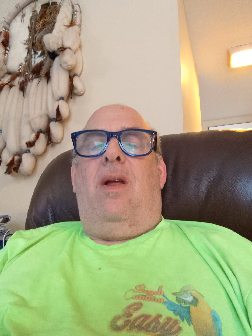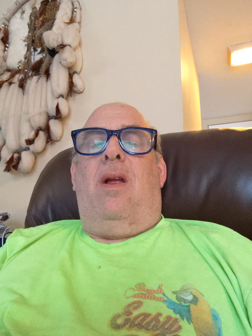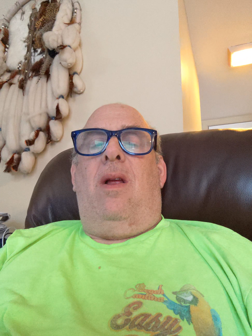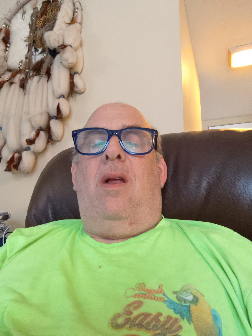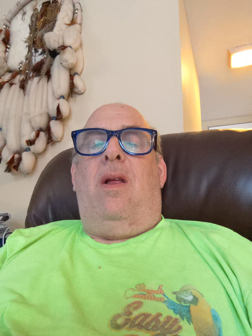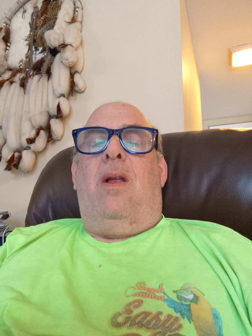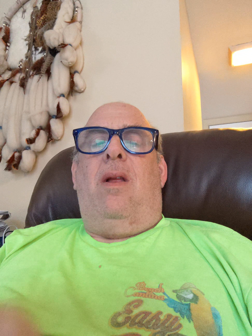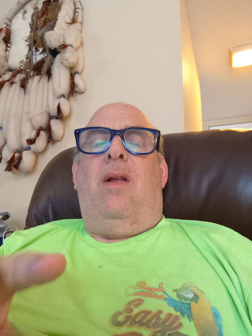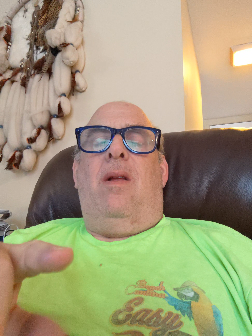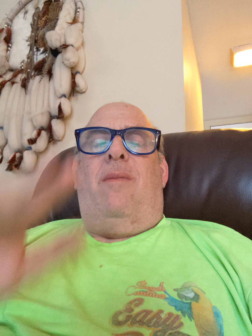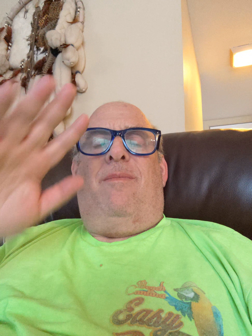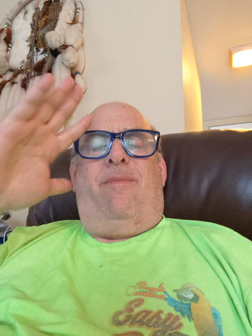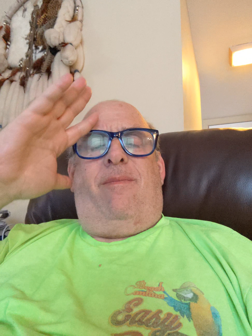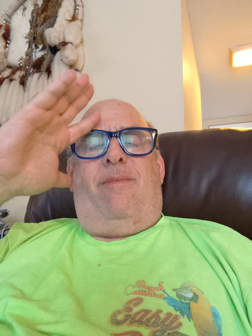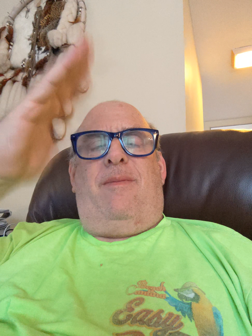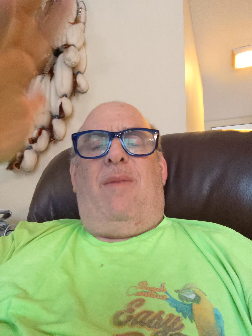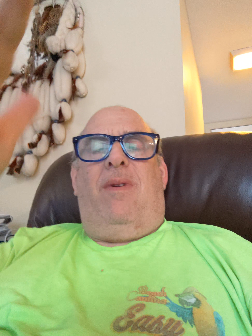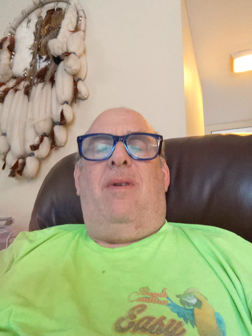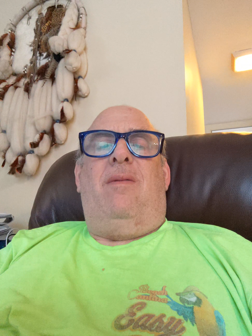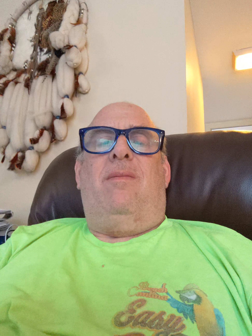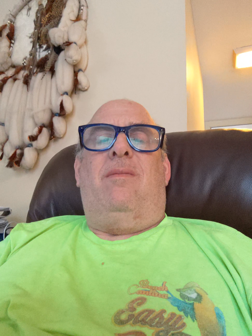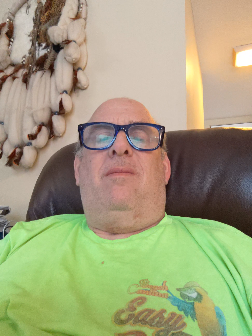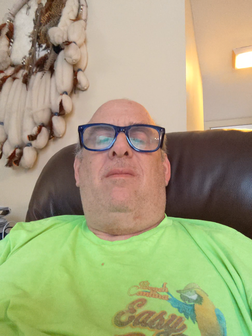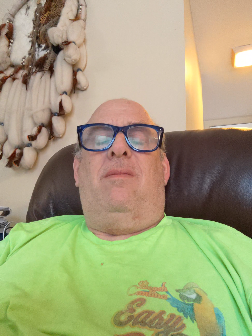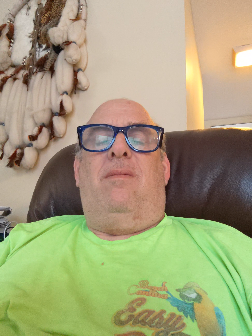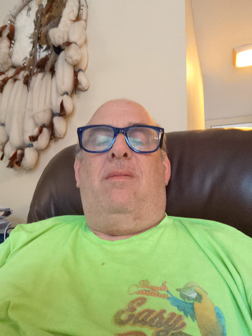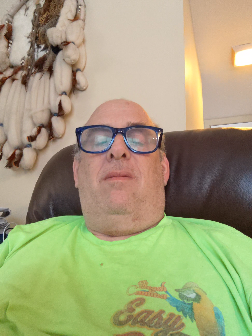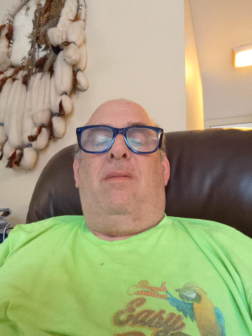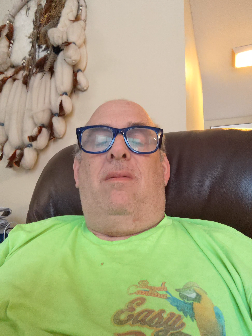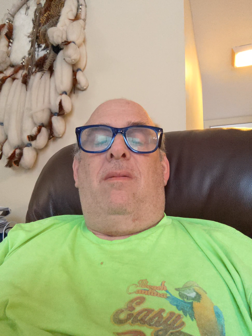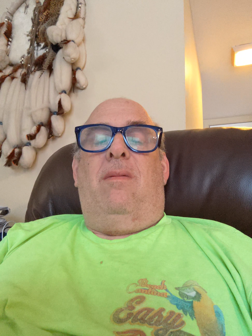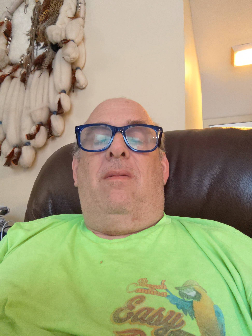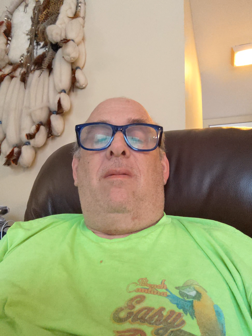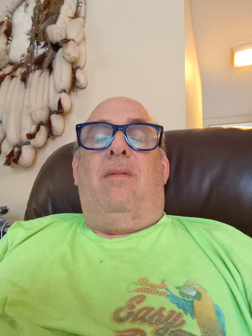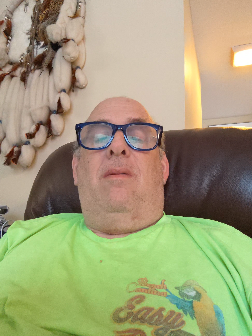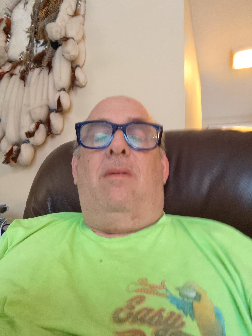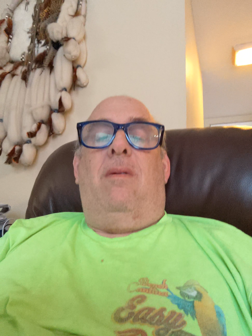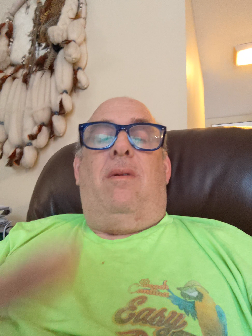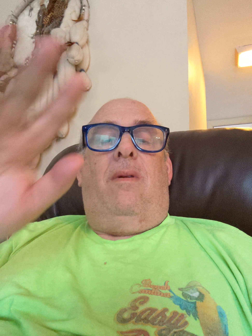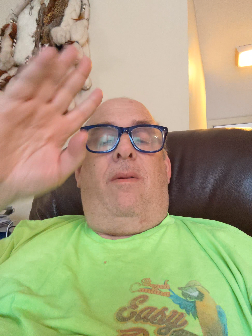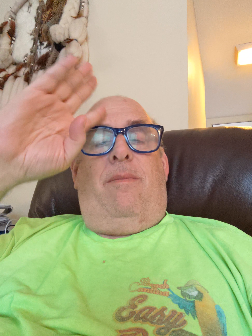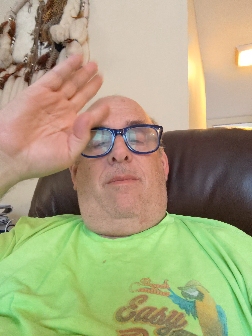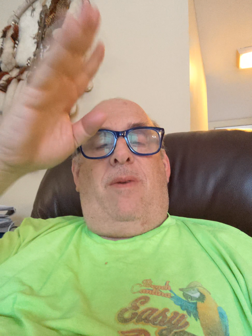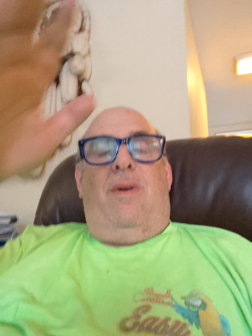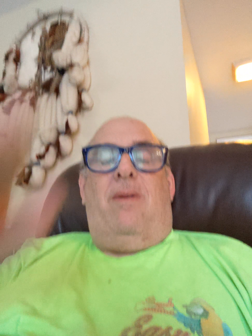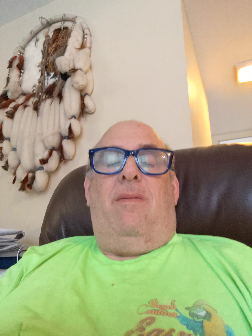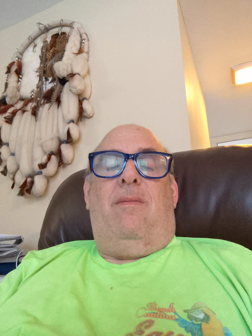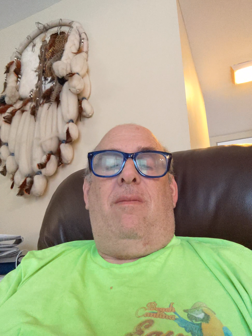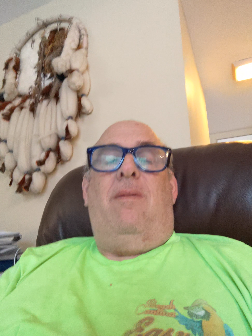pretend